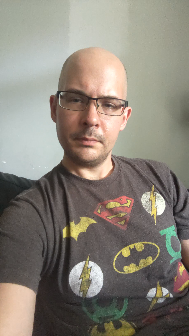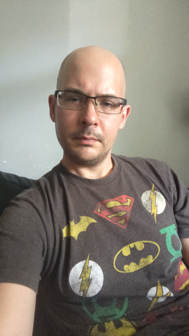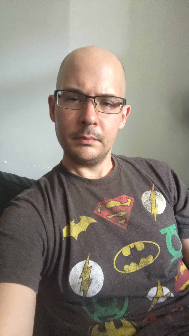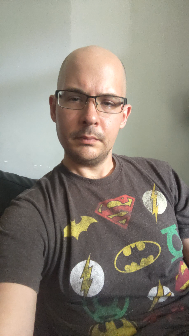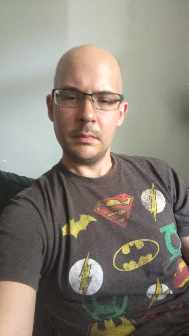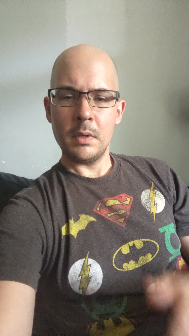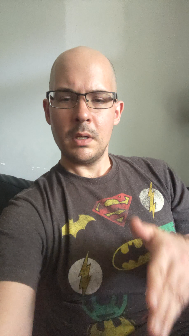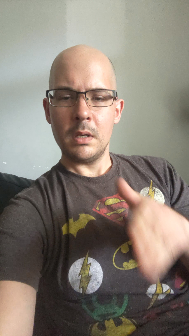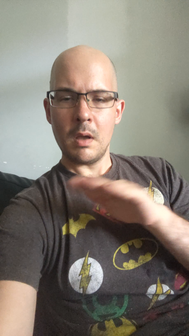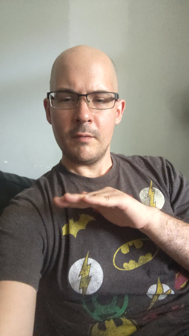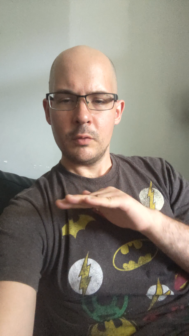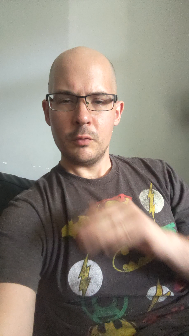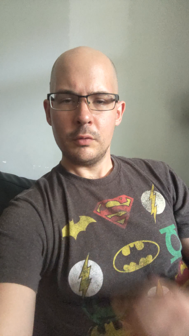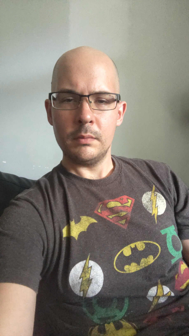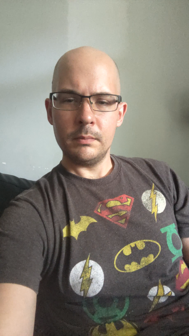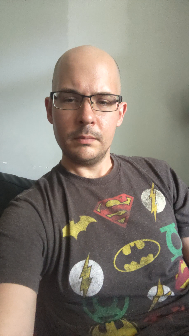cover